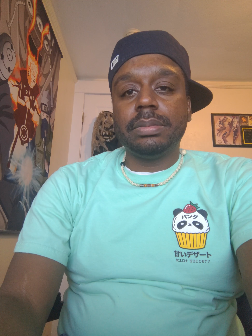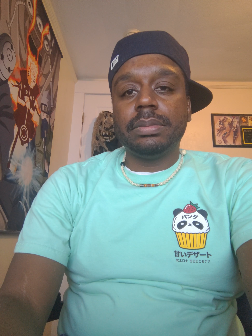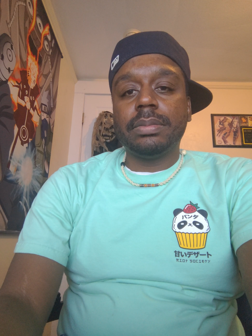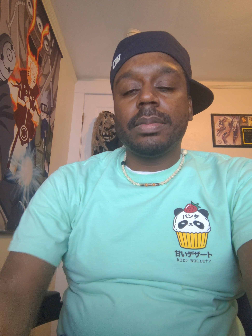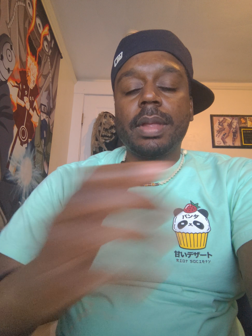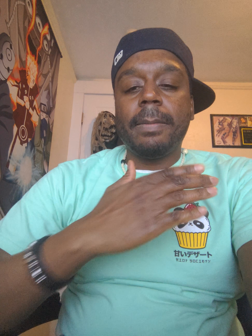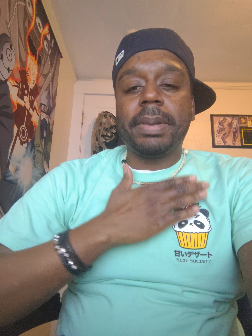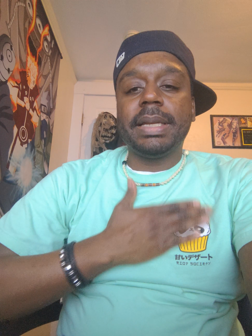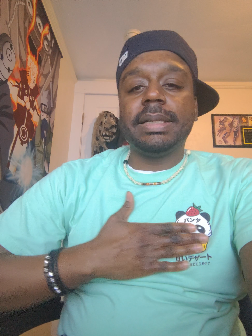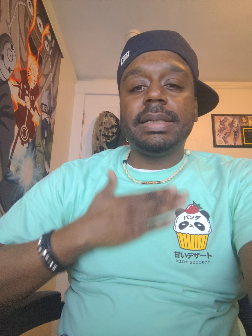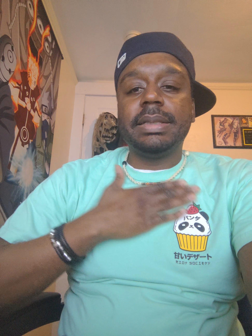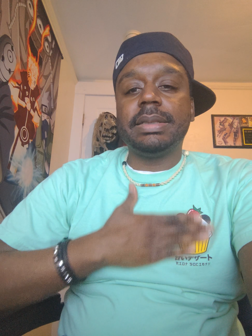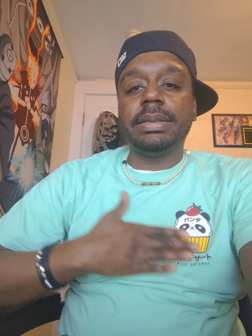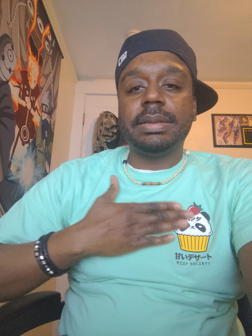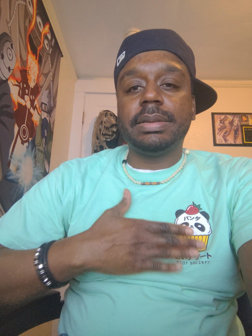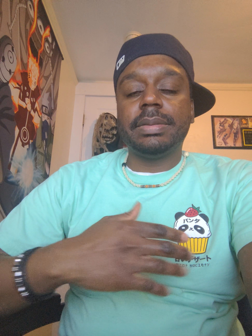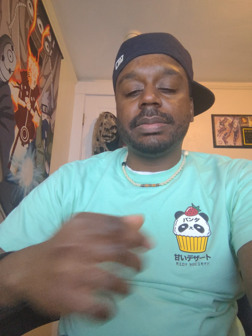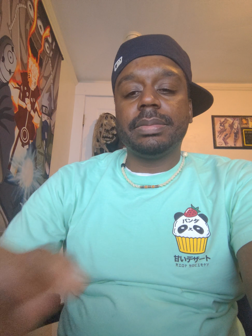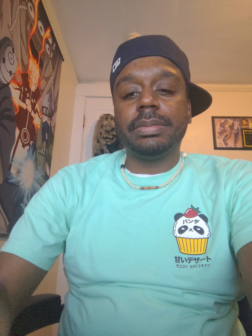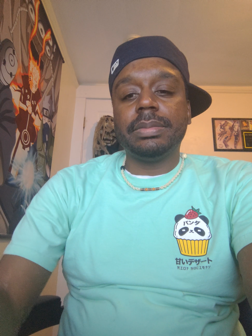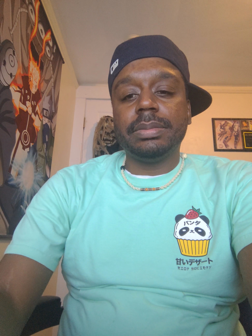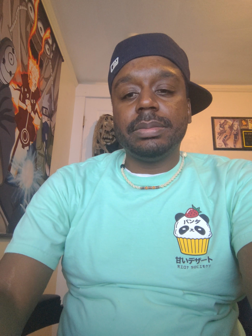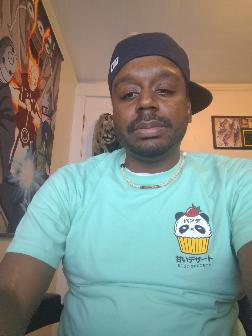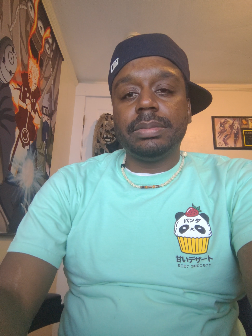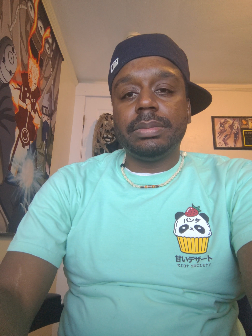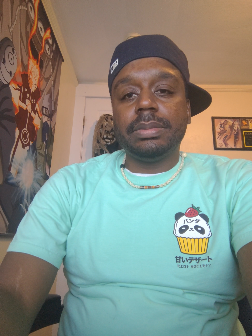please